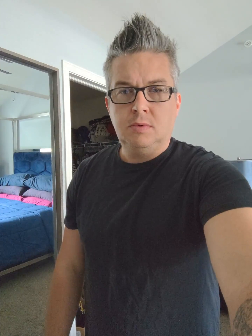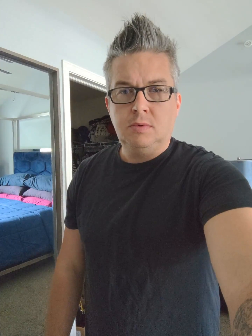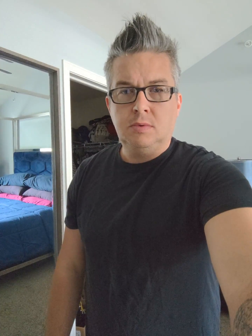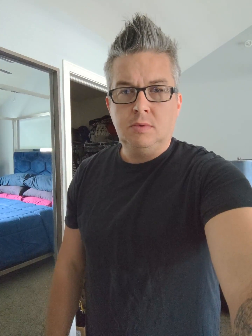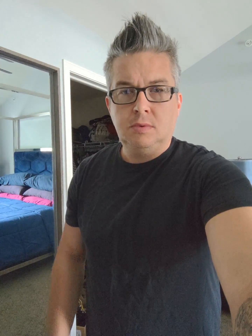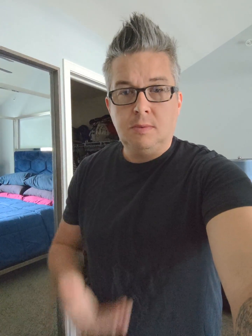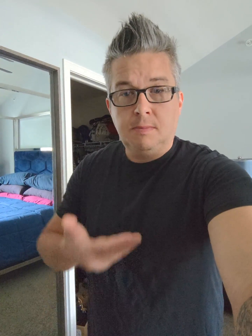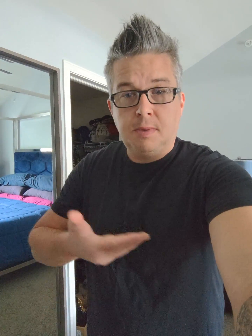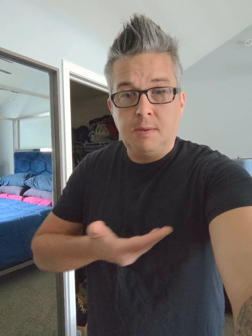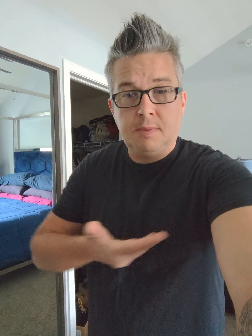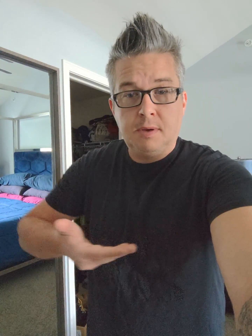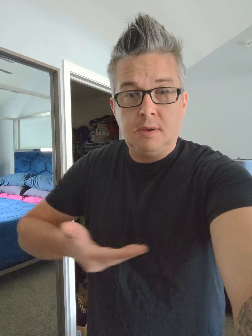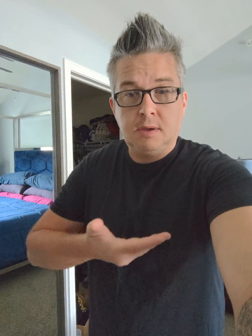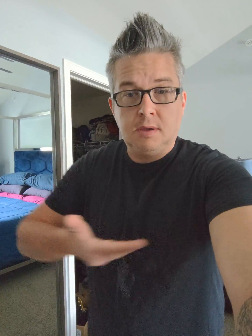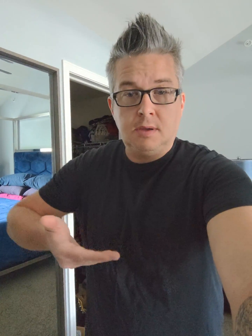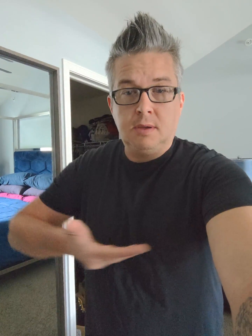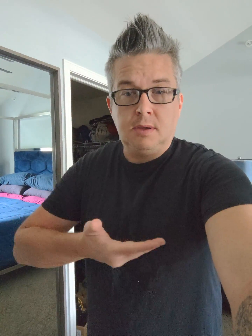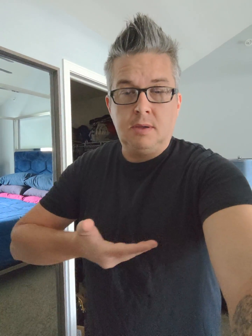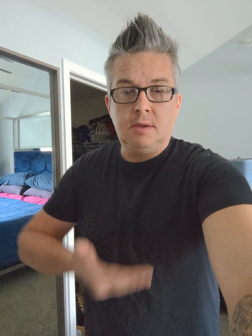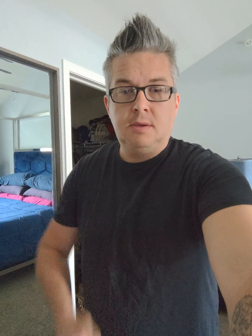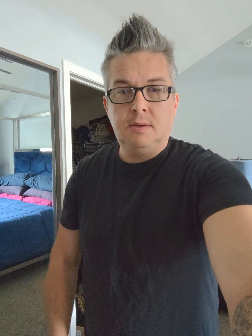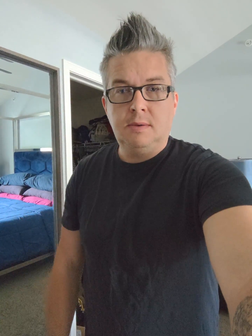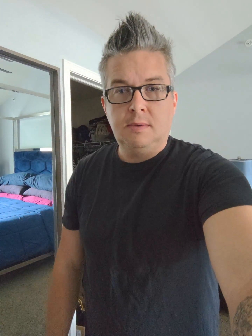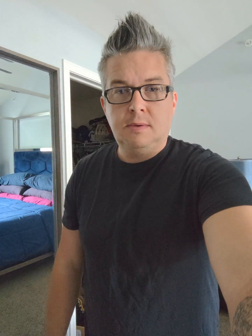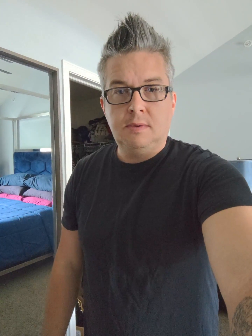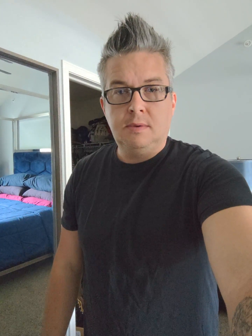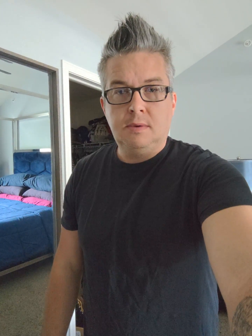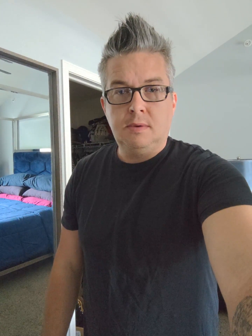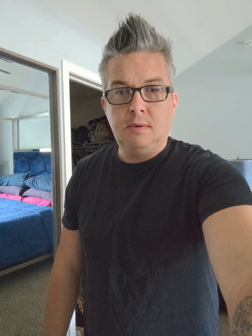baby